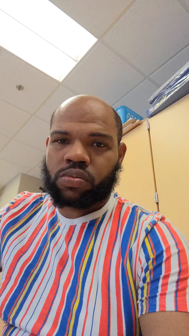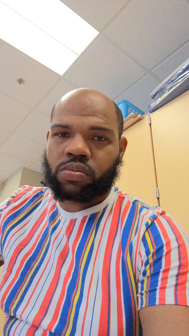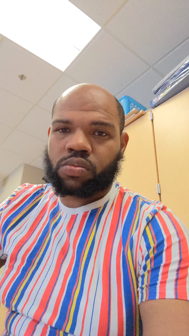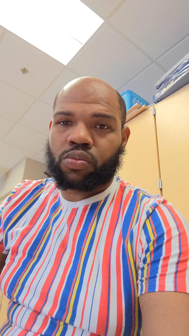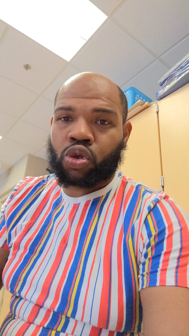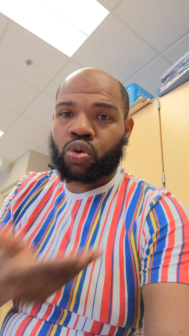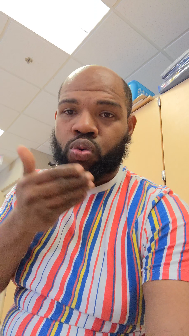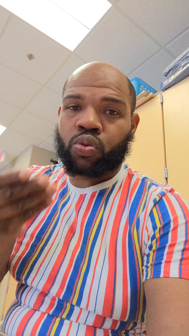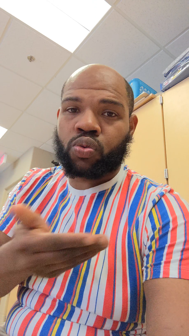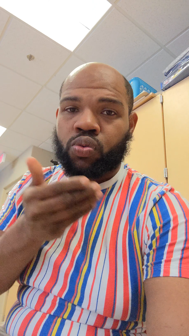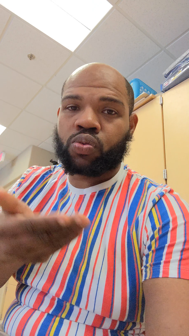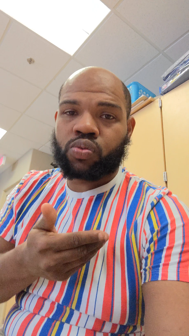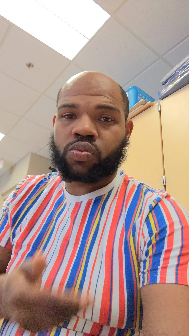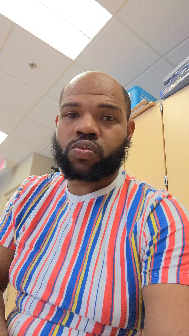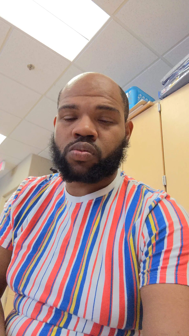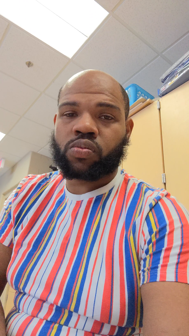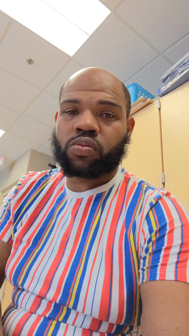new